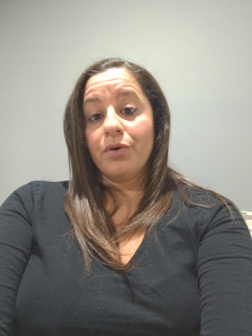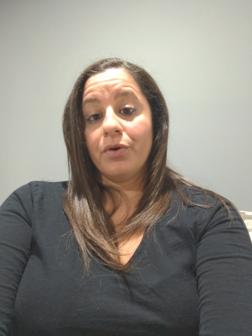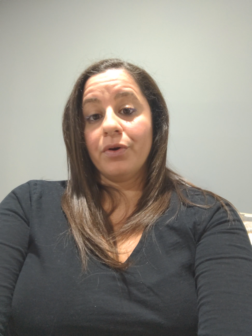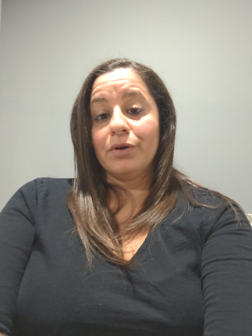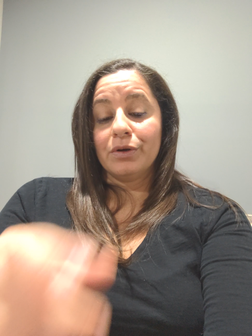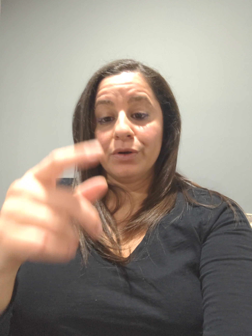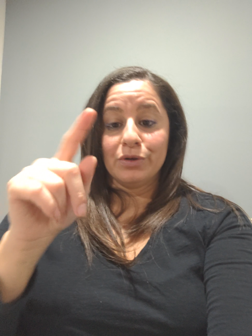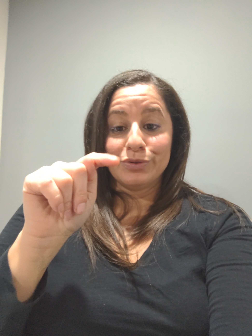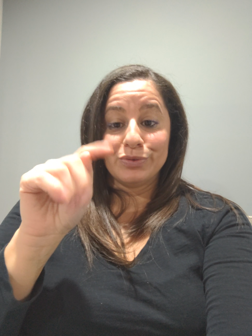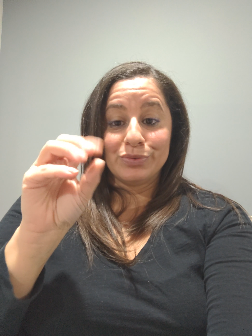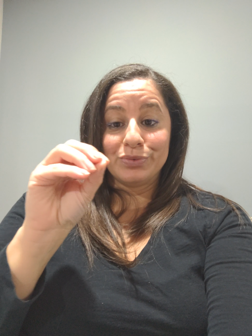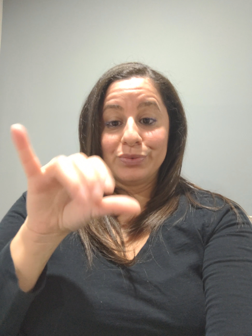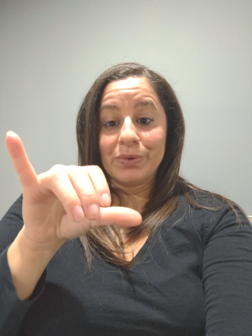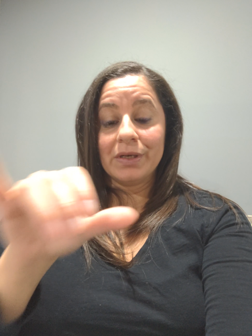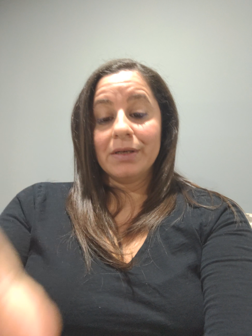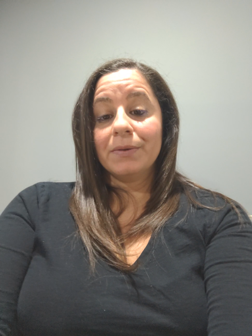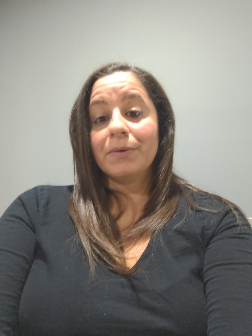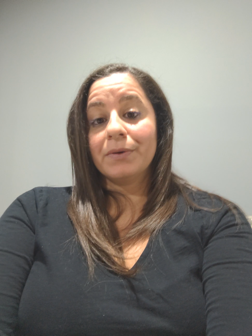toy